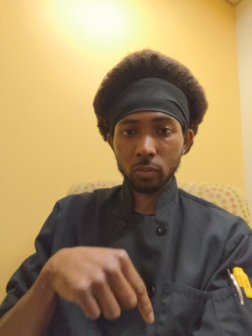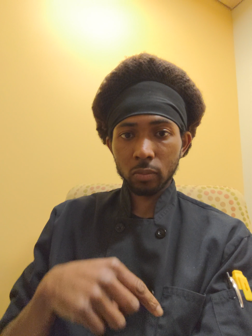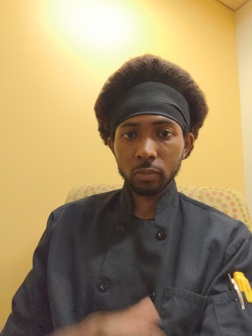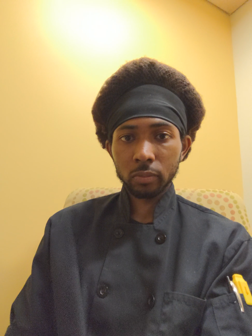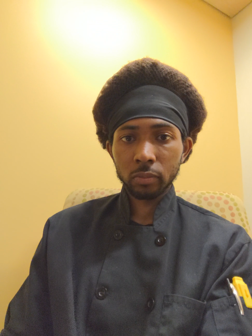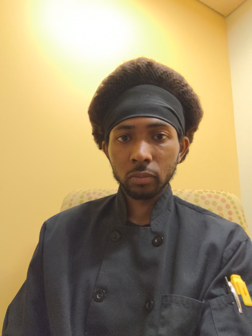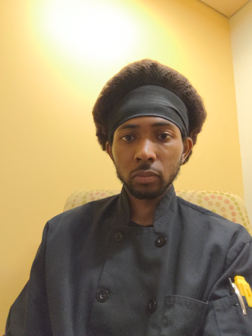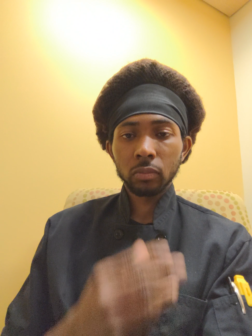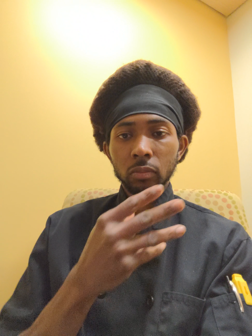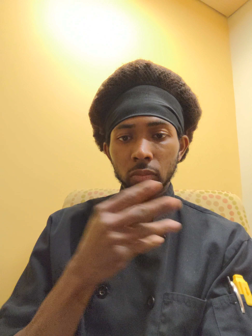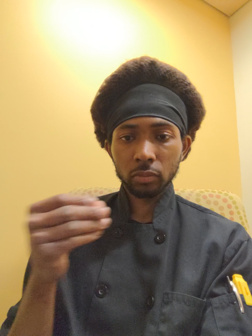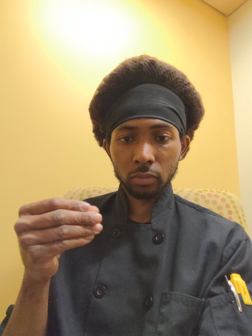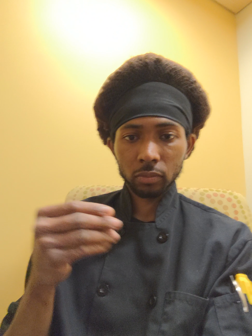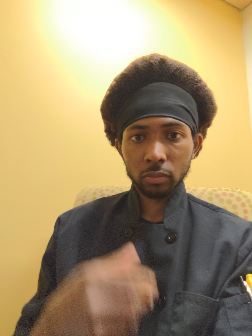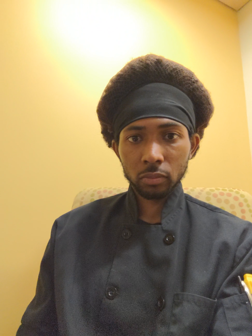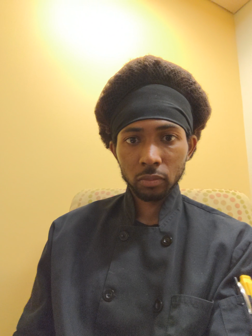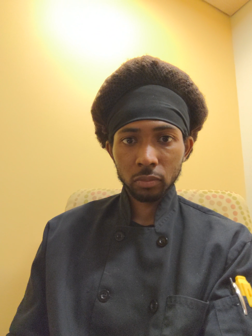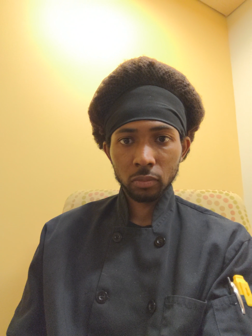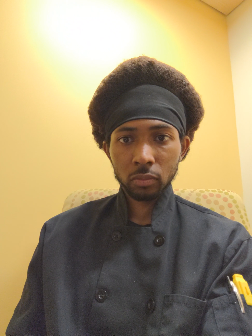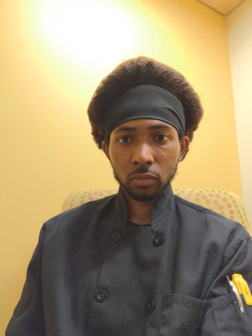and